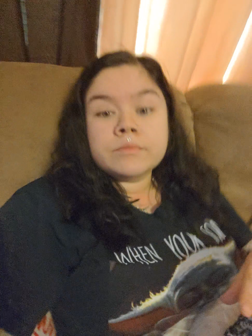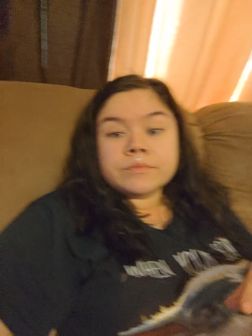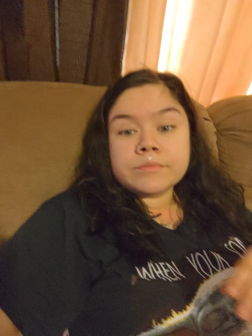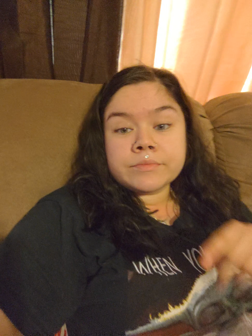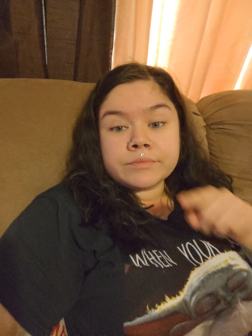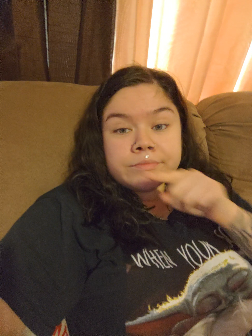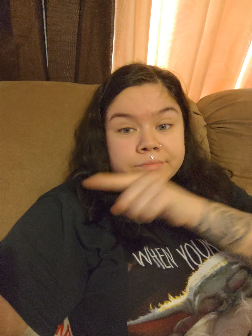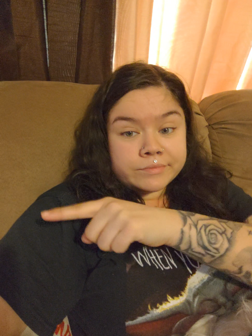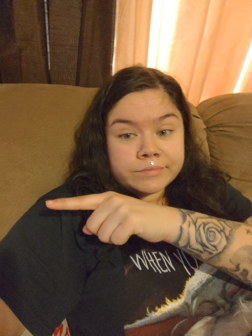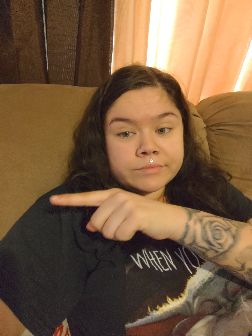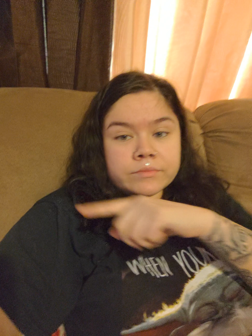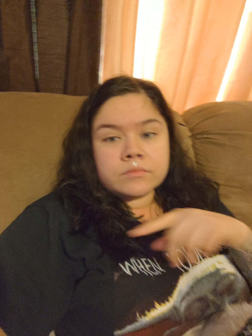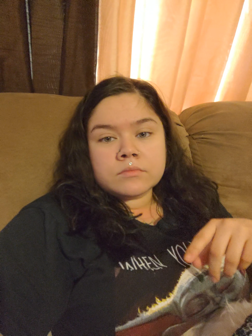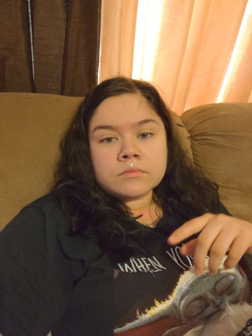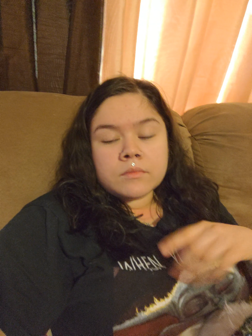he/she/it